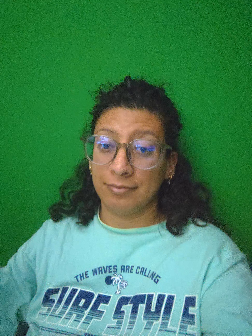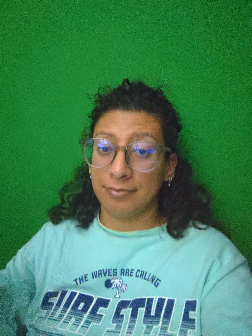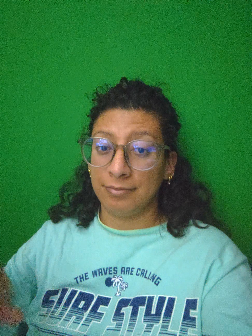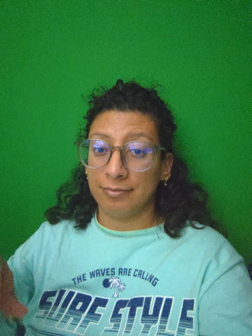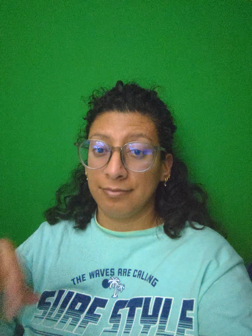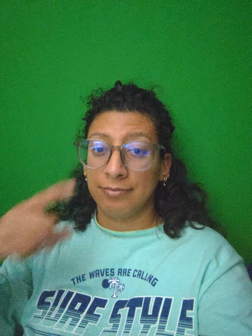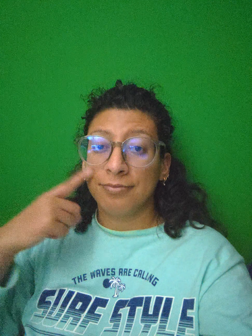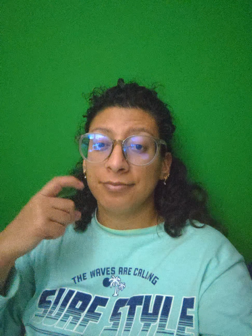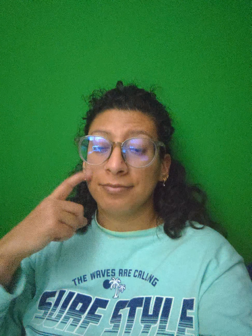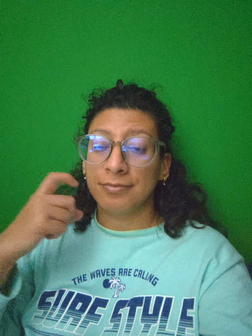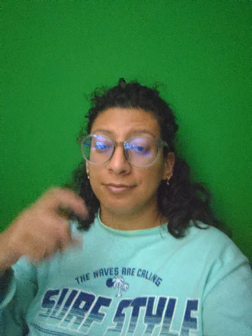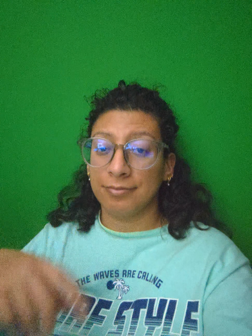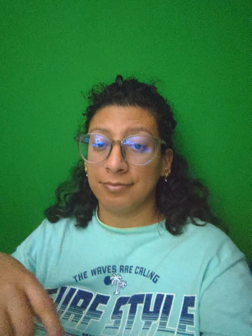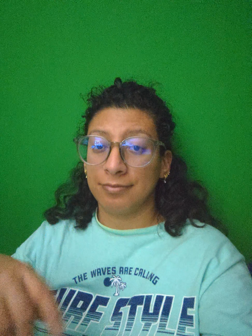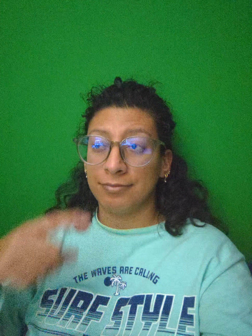cry